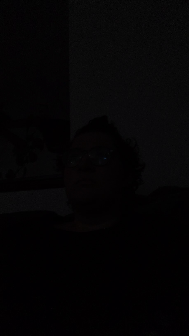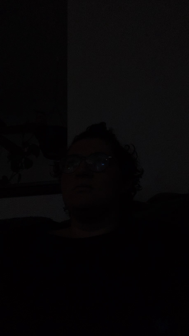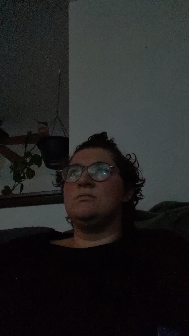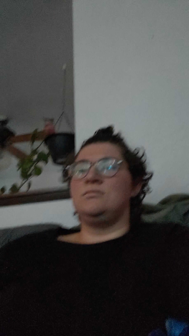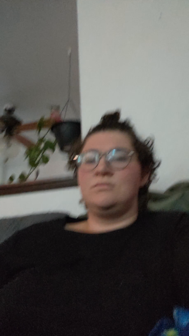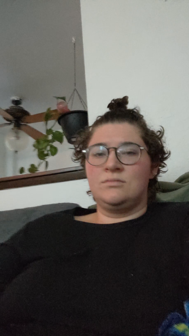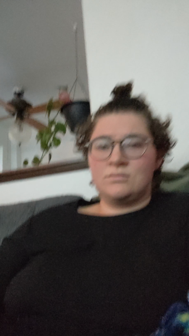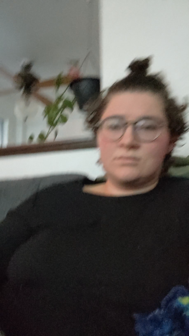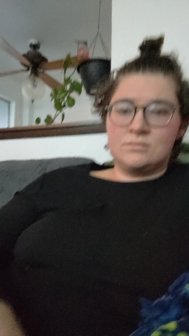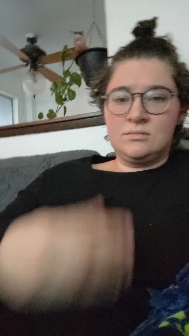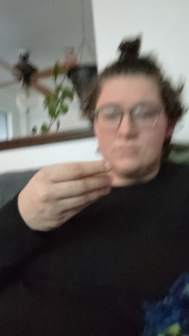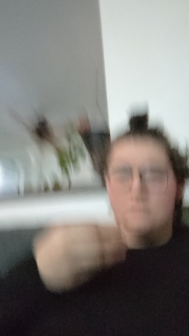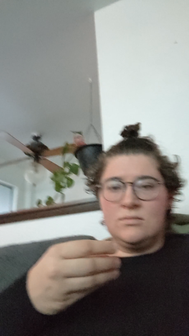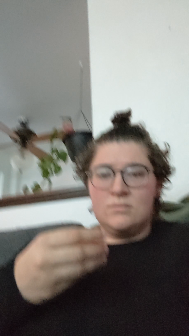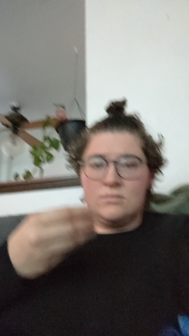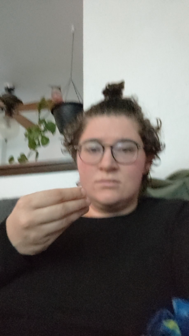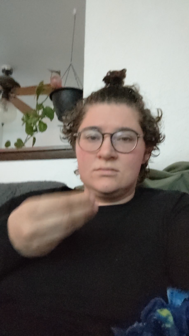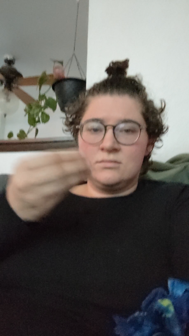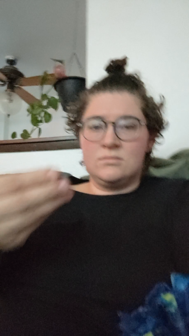buy